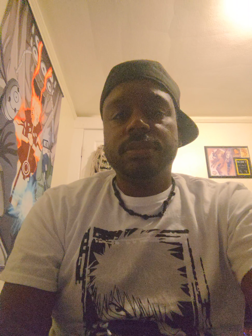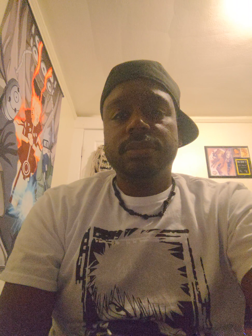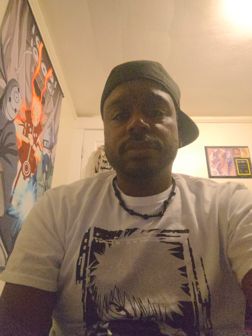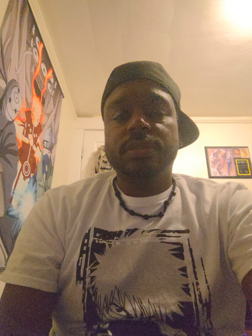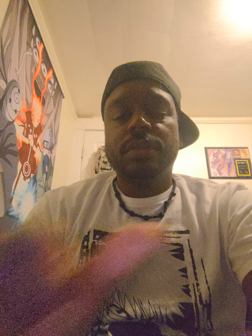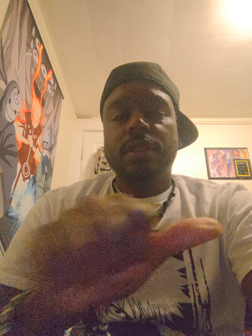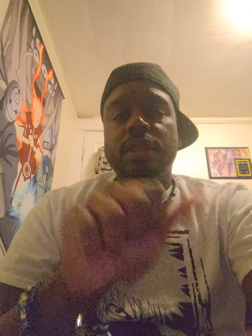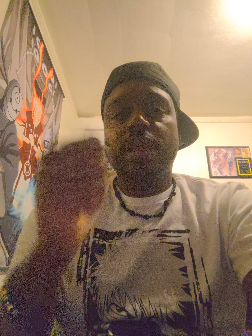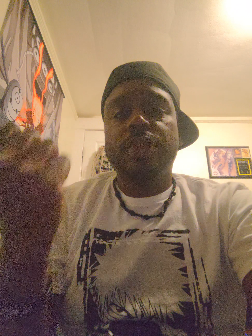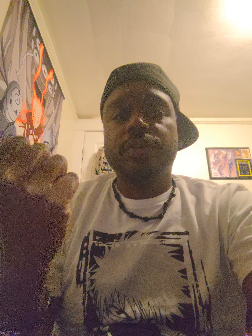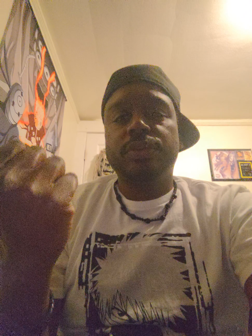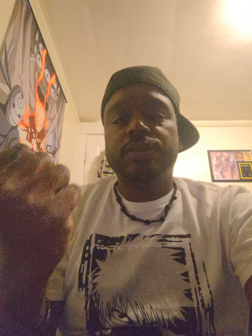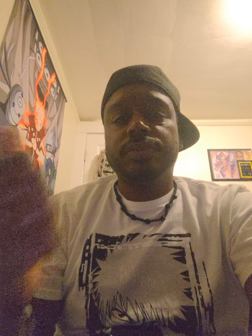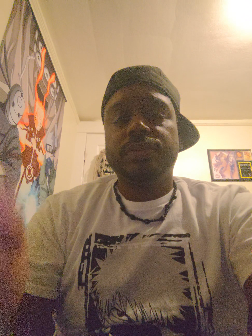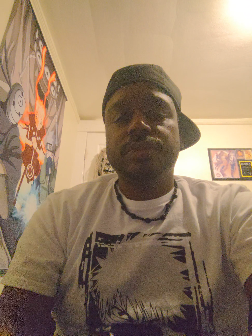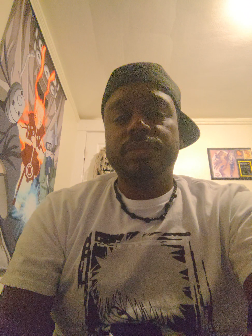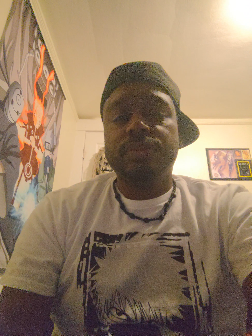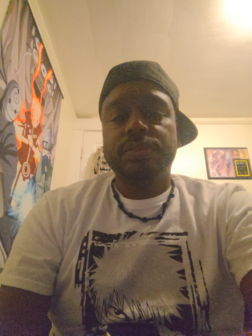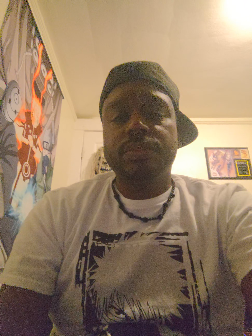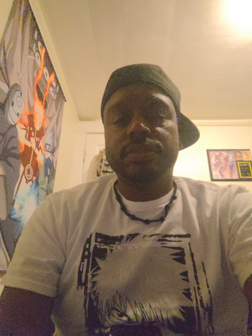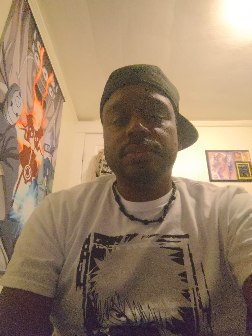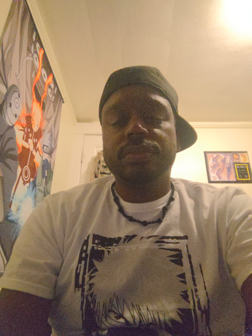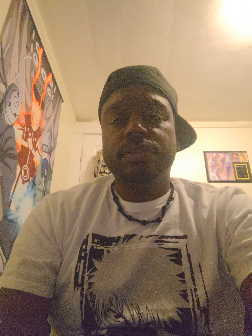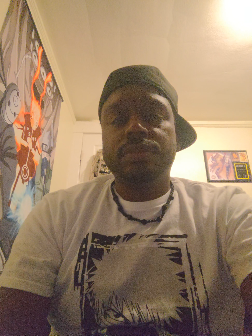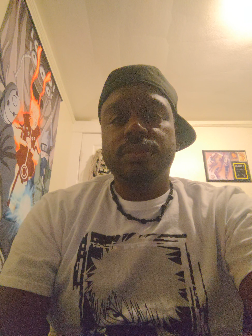another